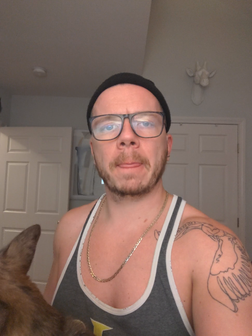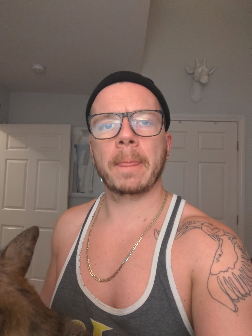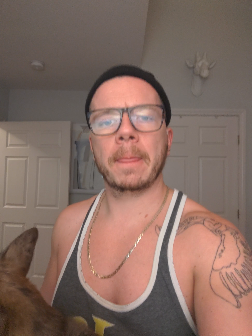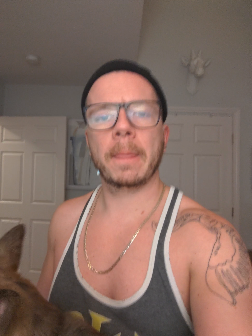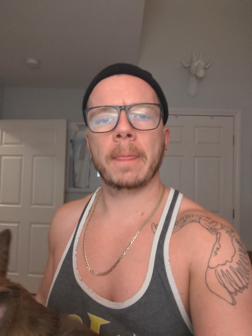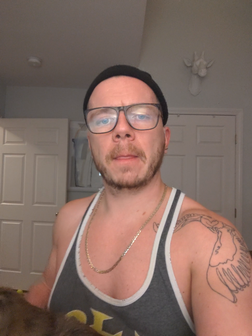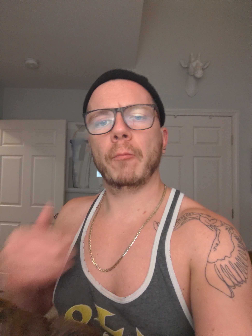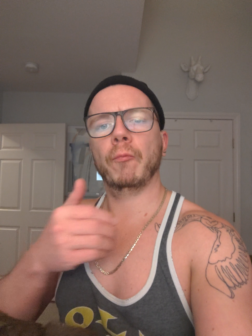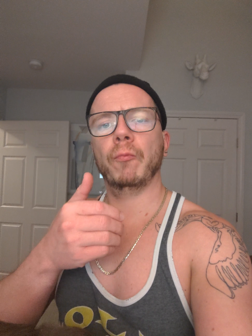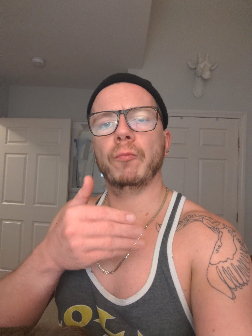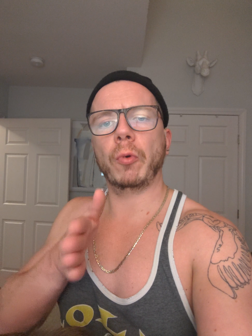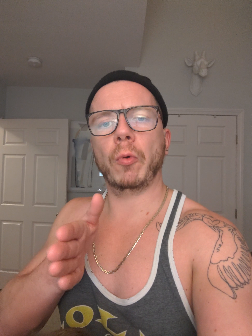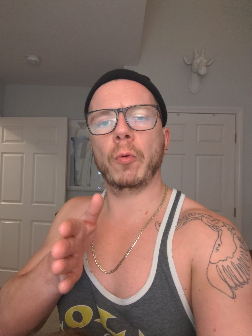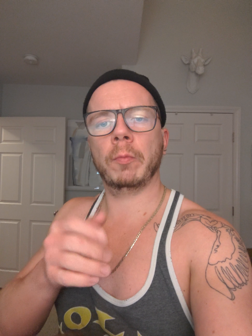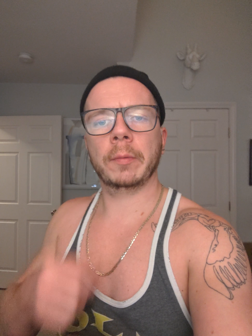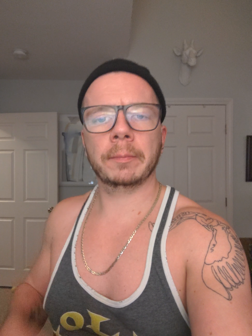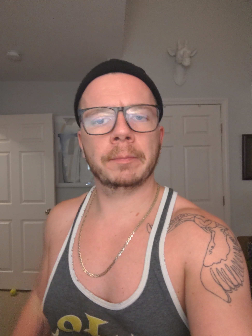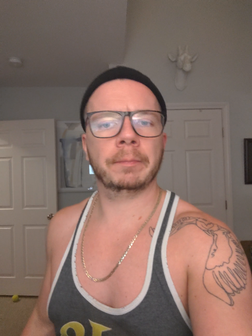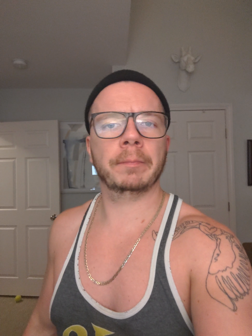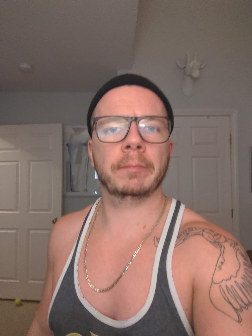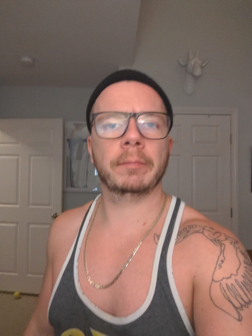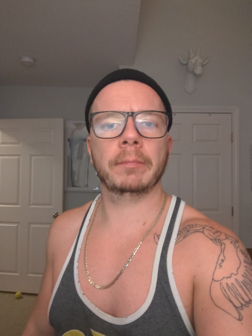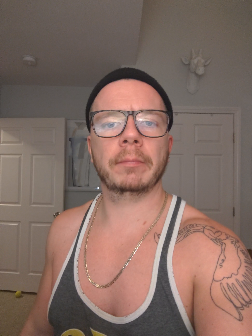room